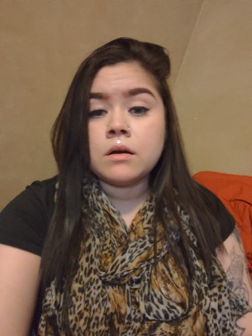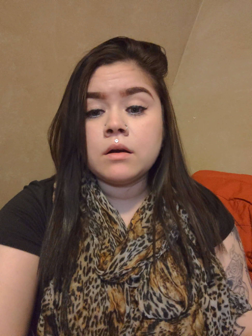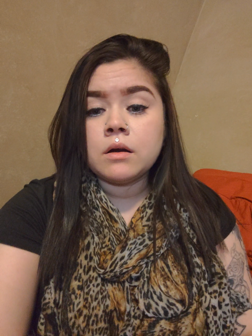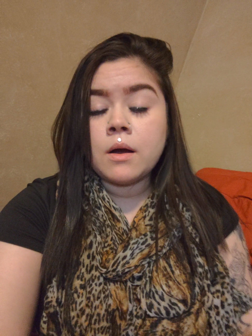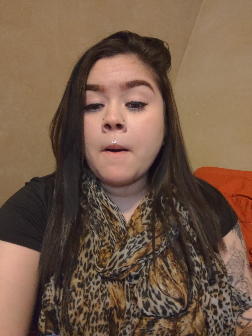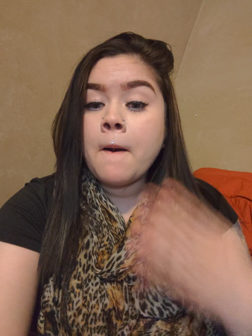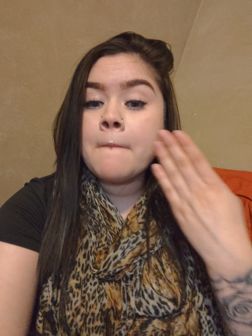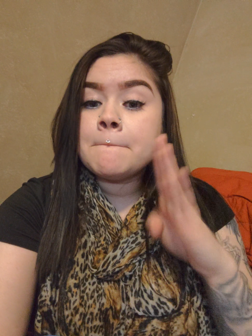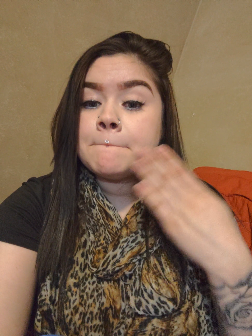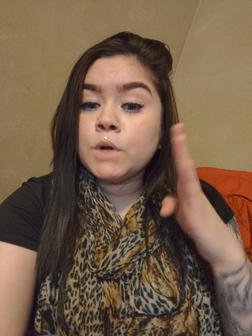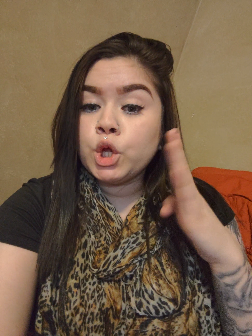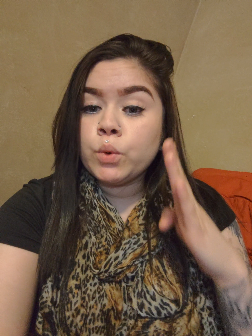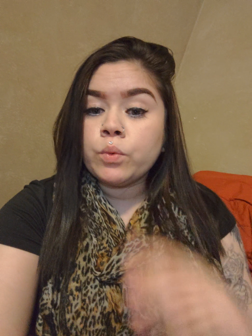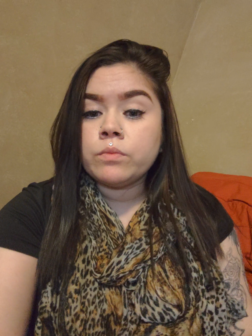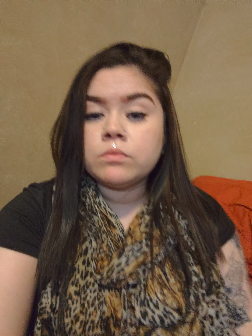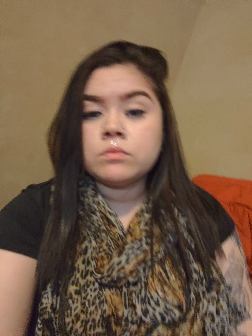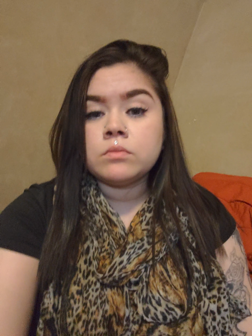blue